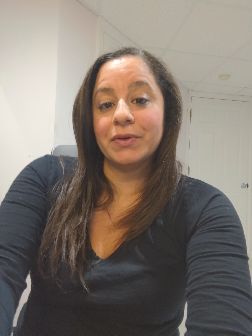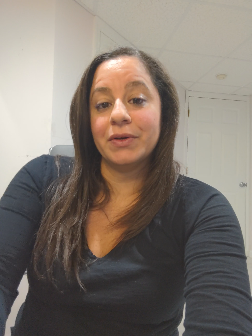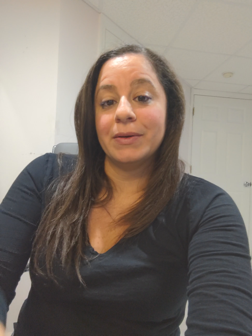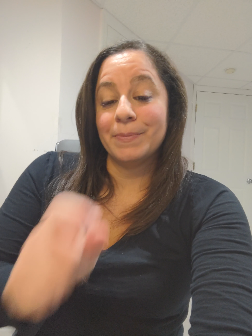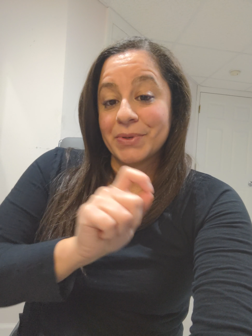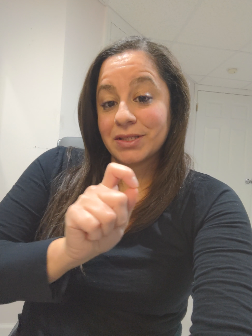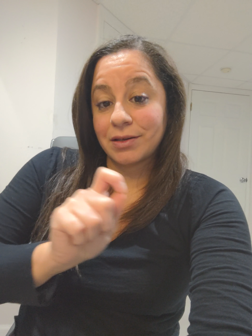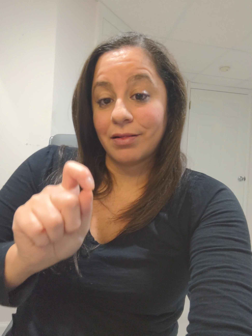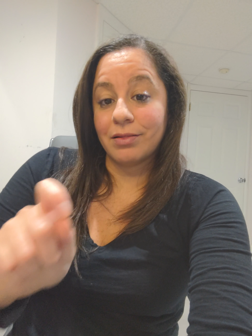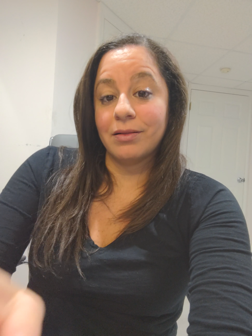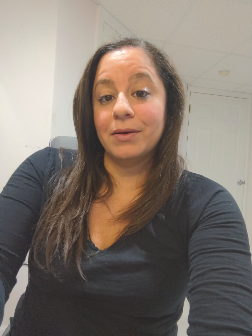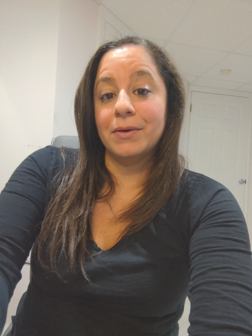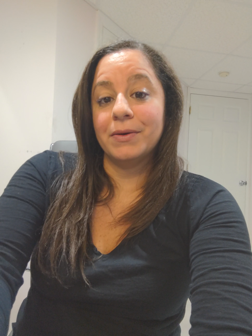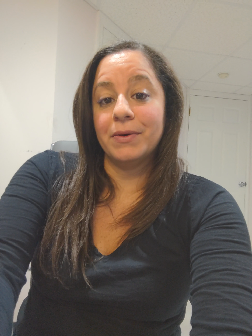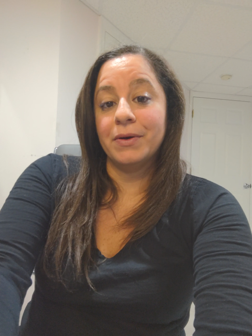pencil